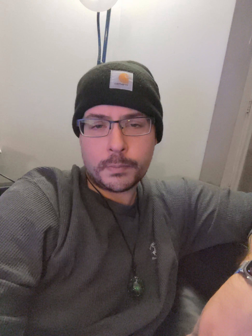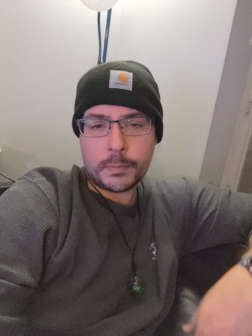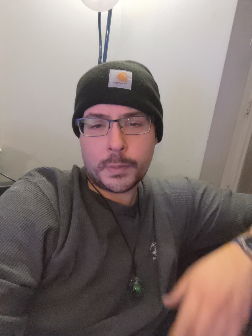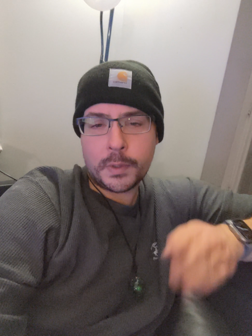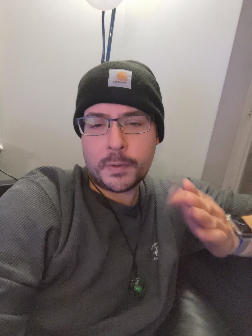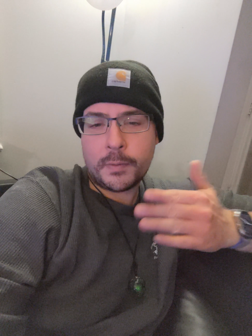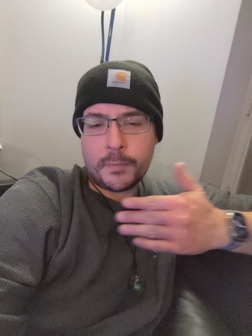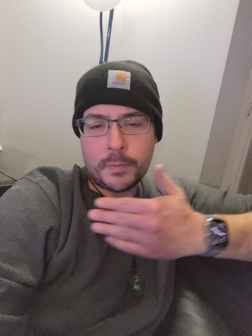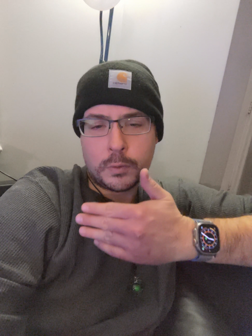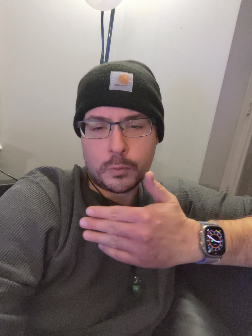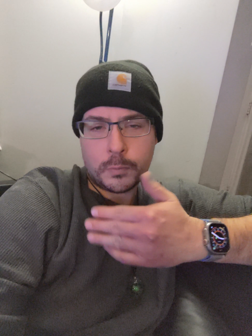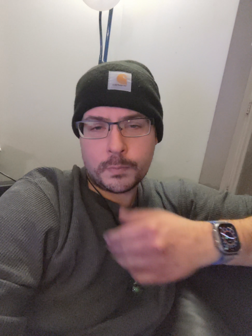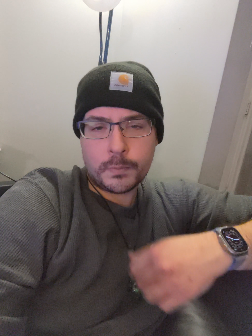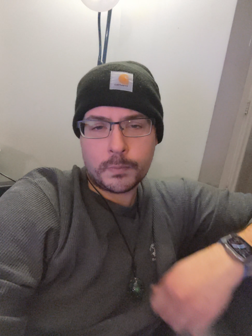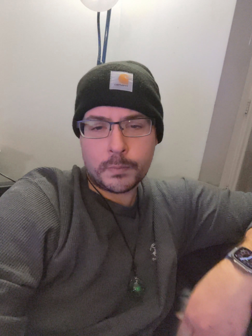fish